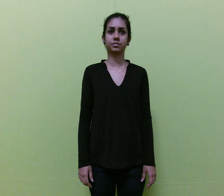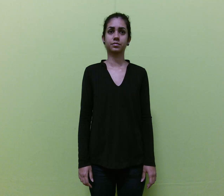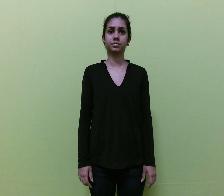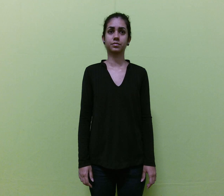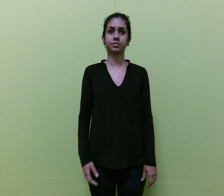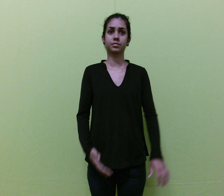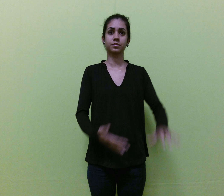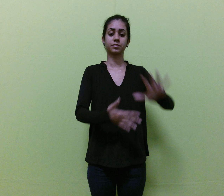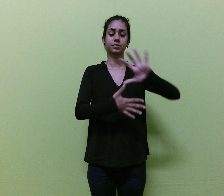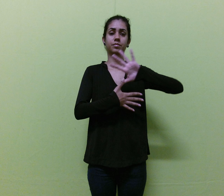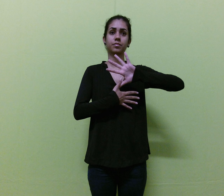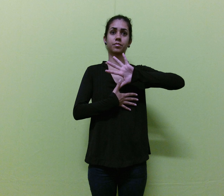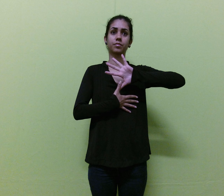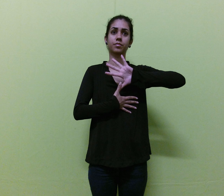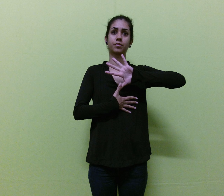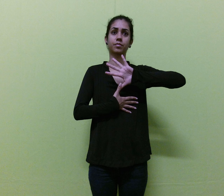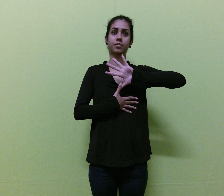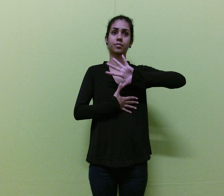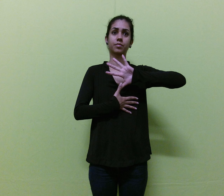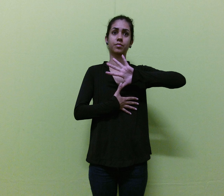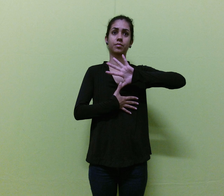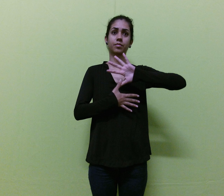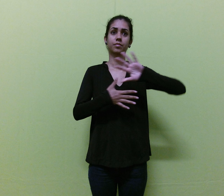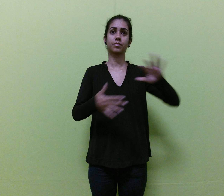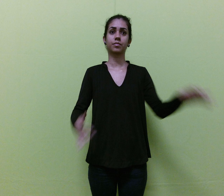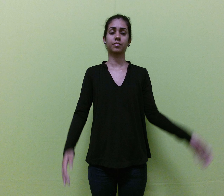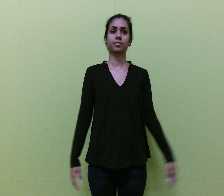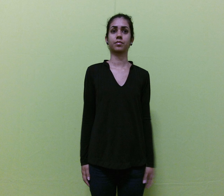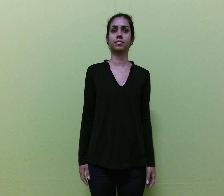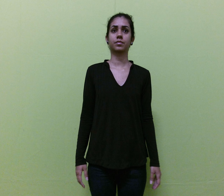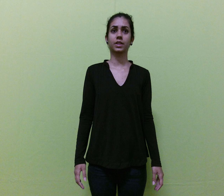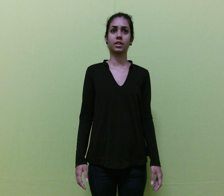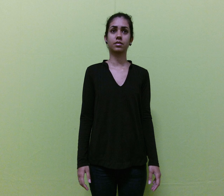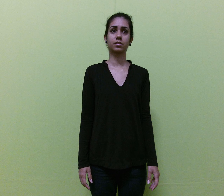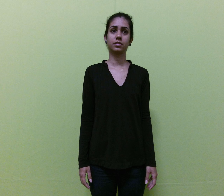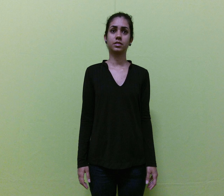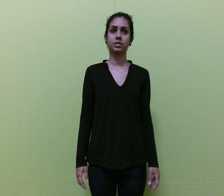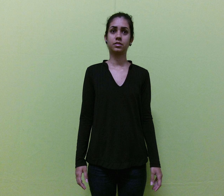América